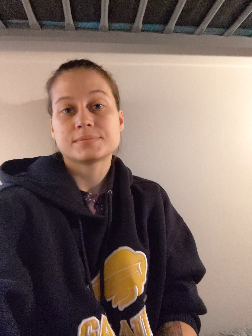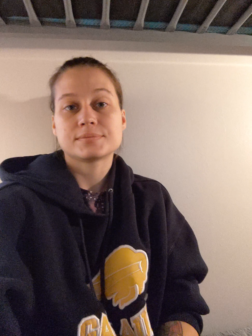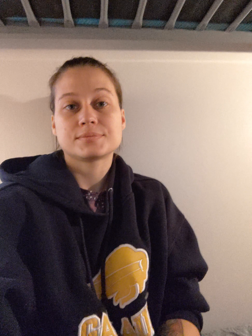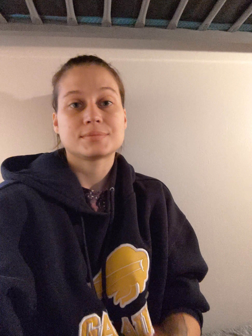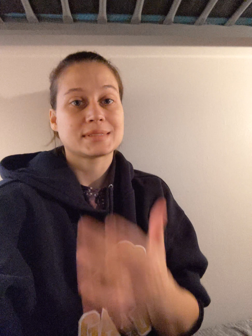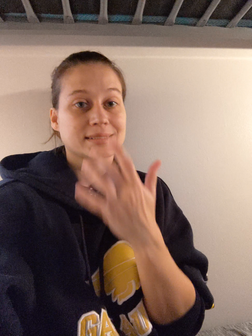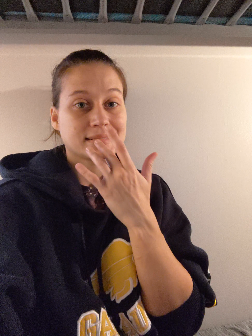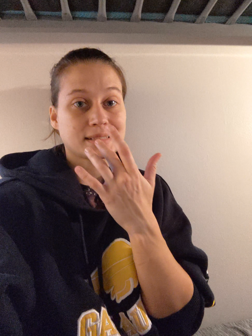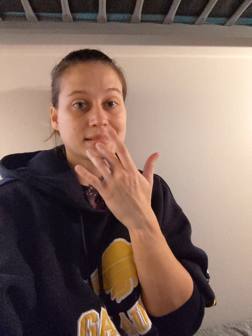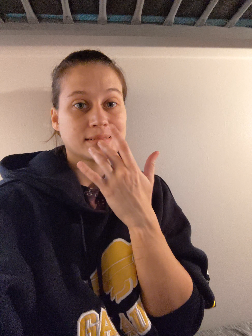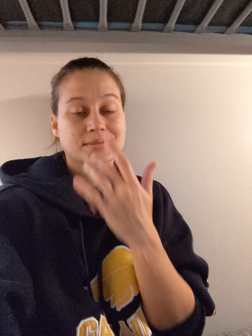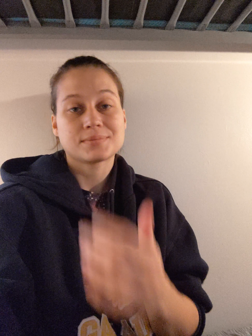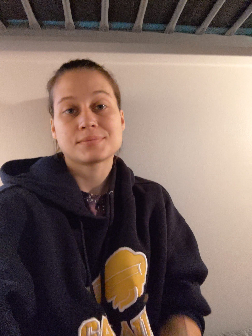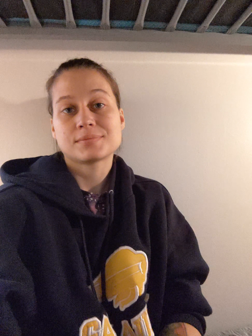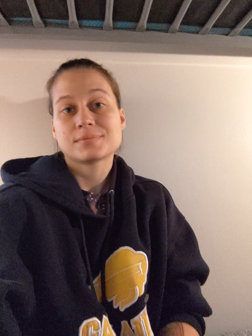taste